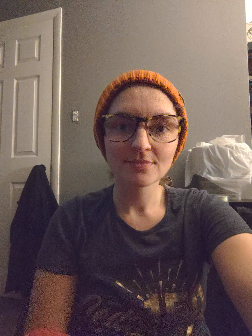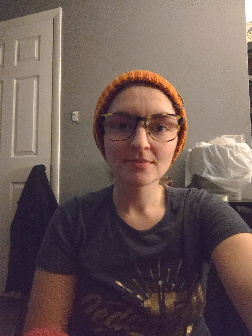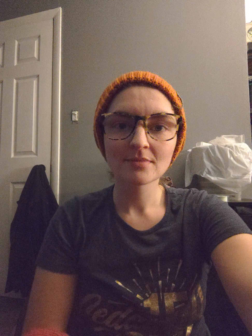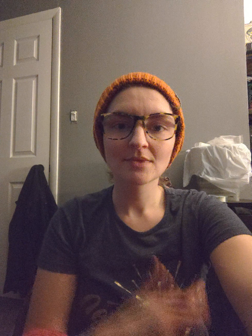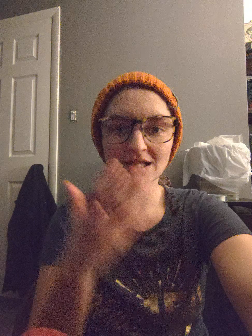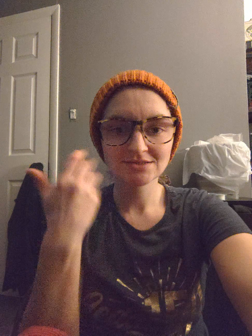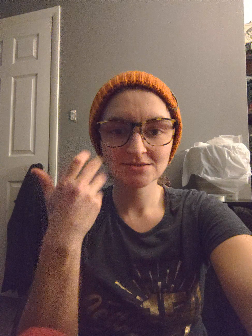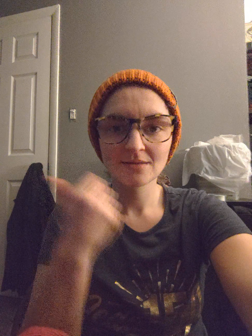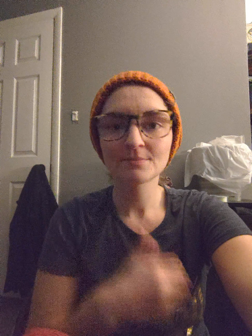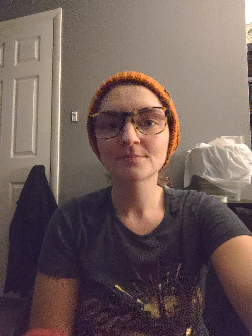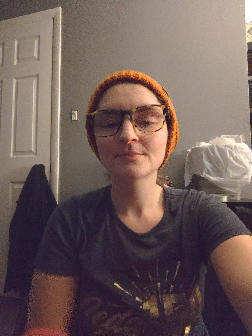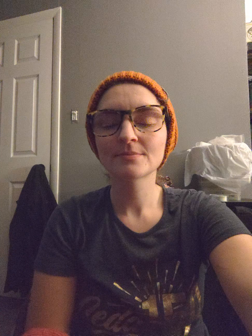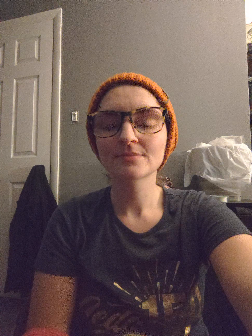tiger